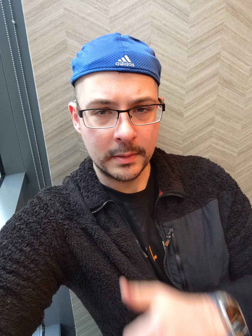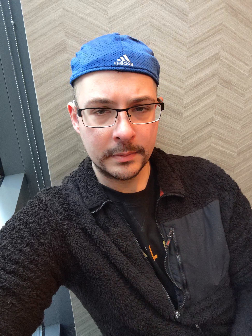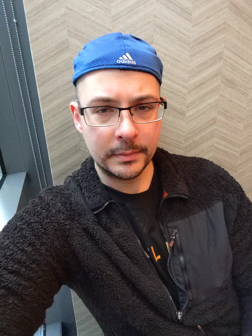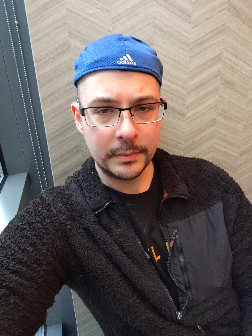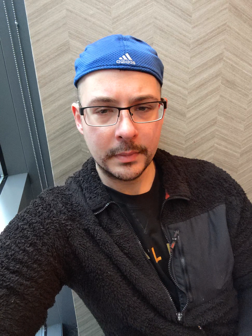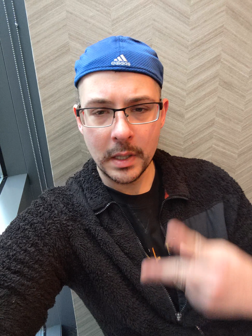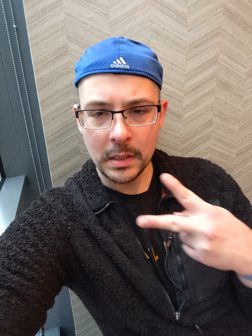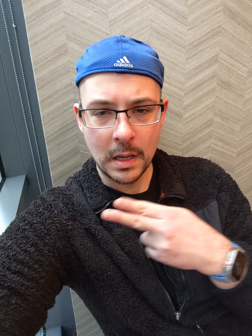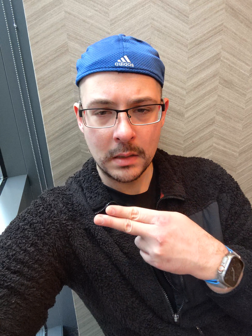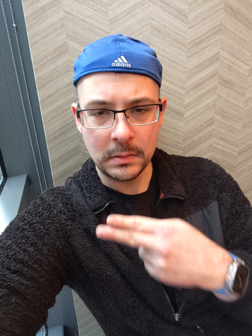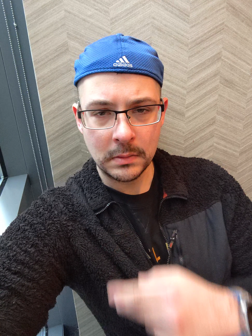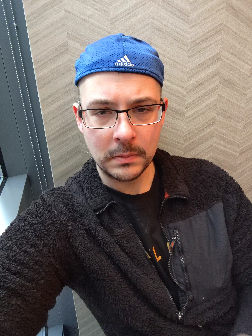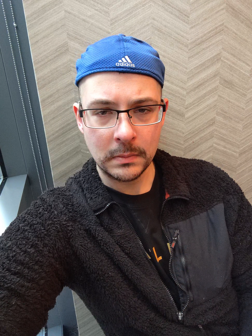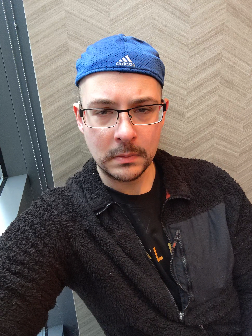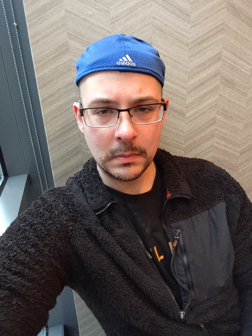cut